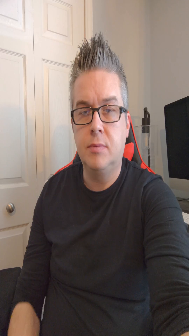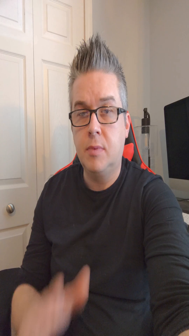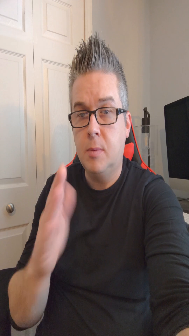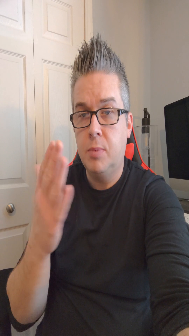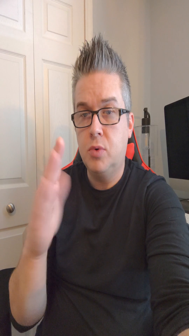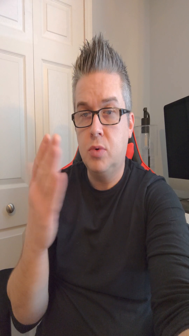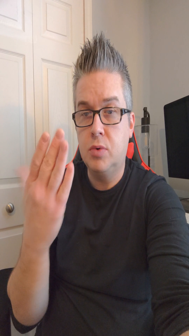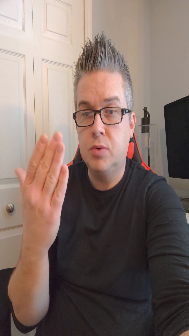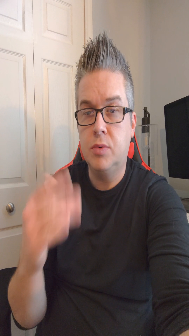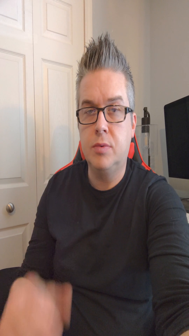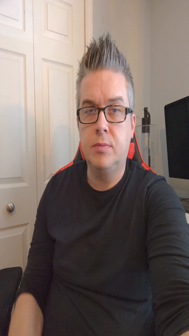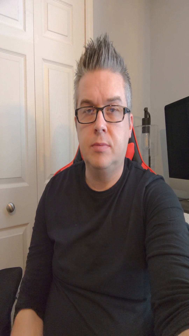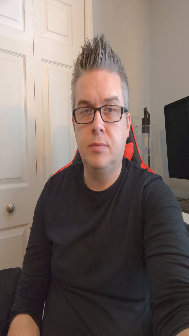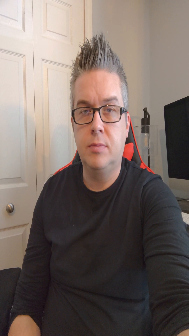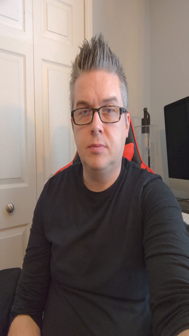book